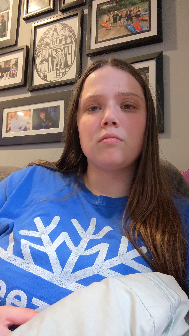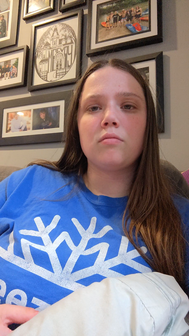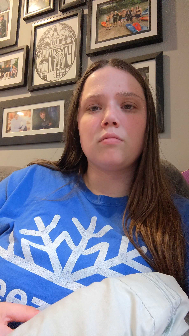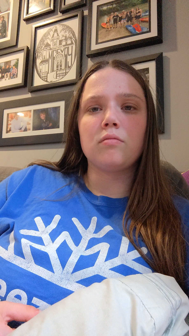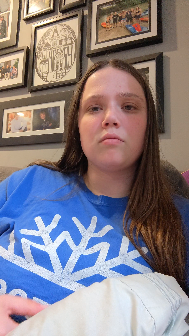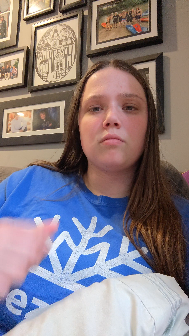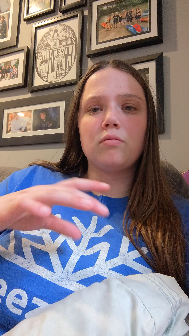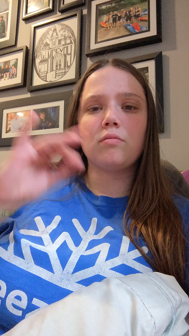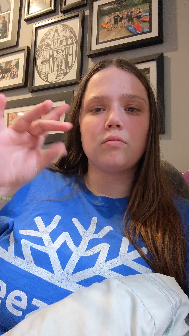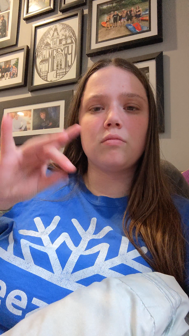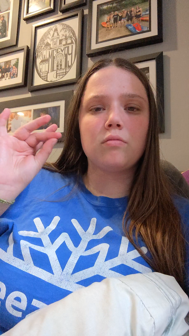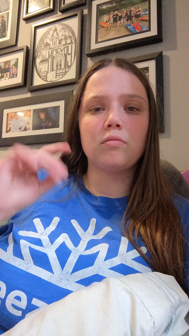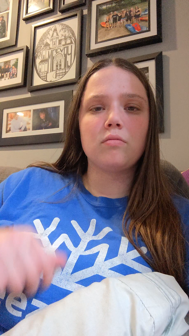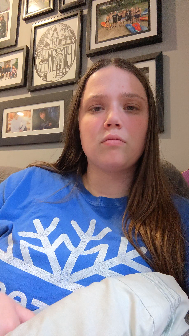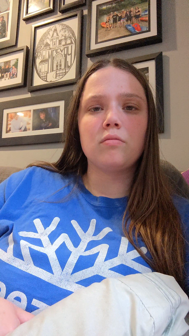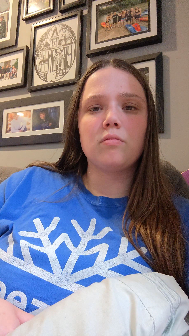choose